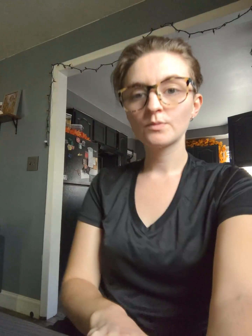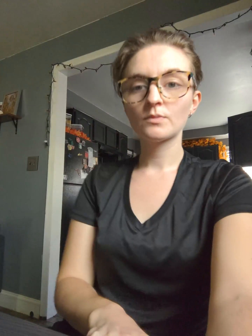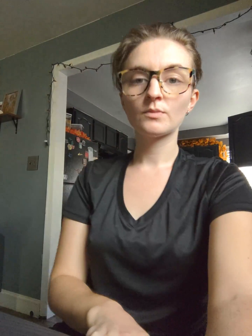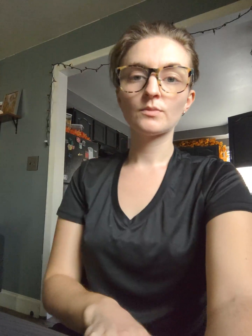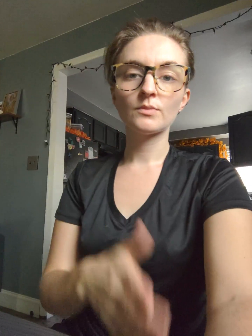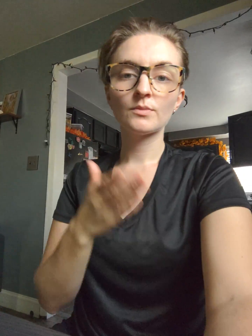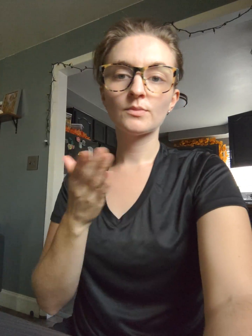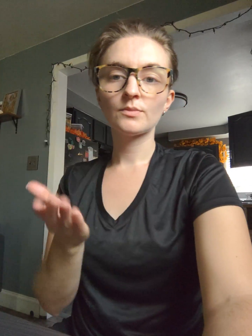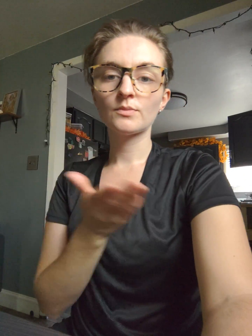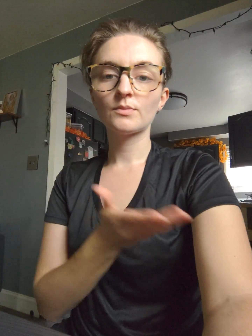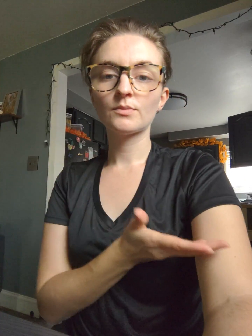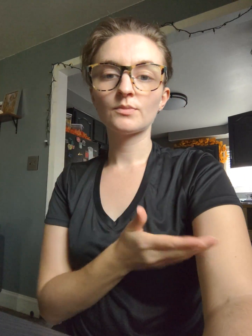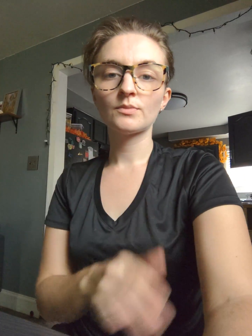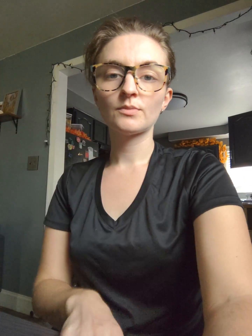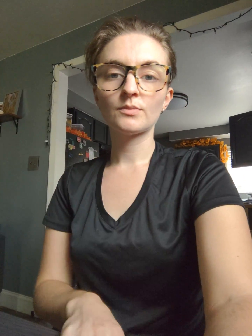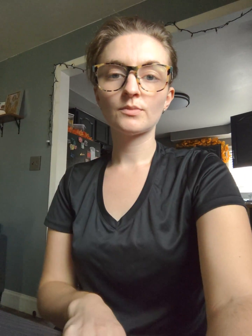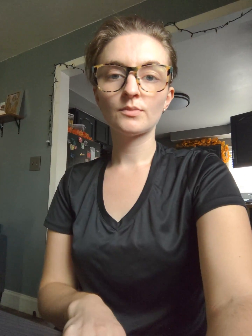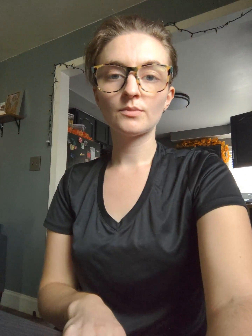carry